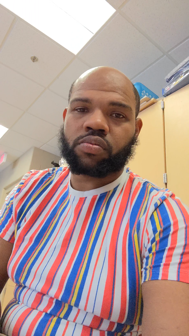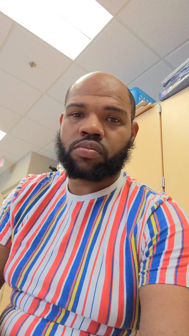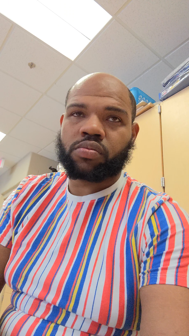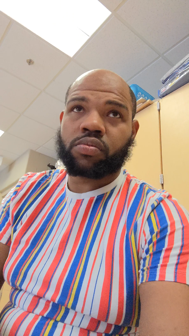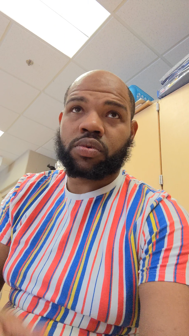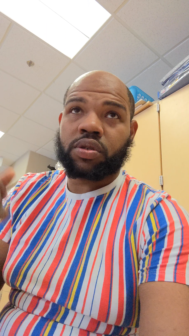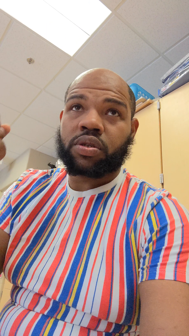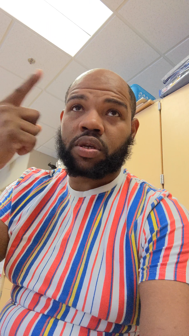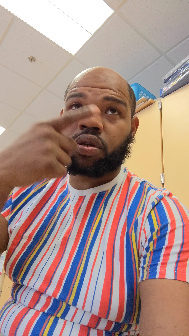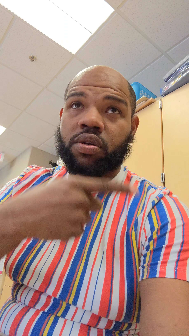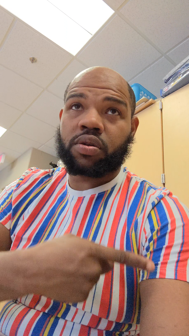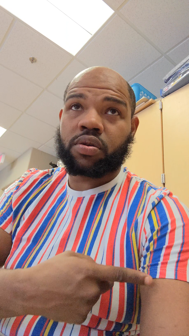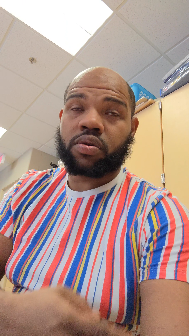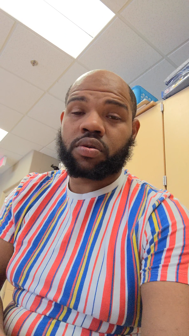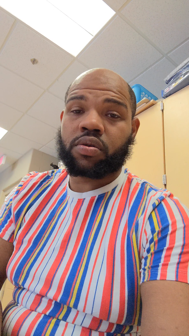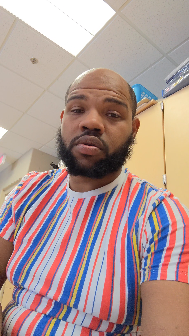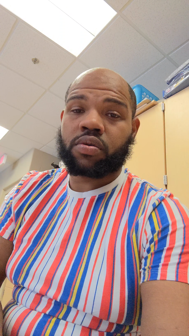day